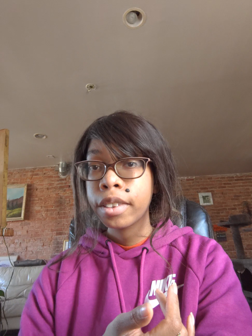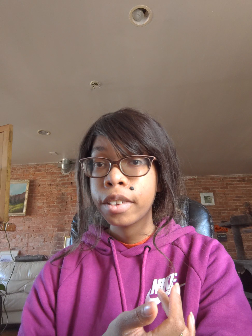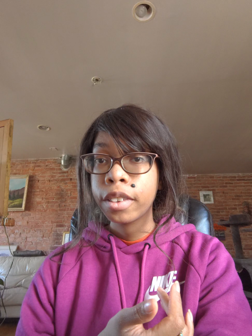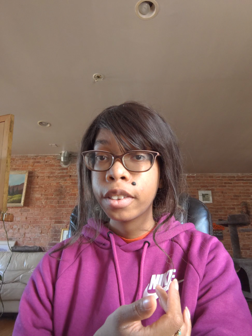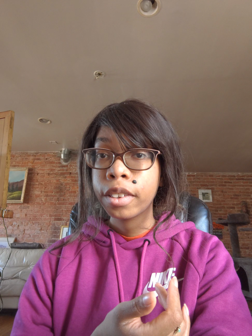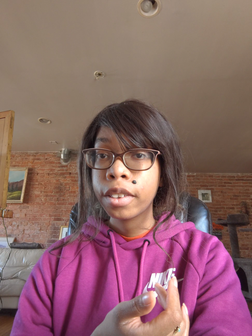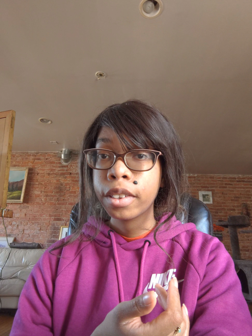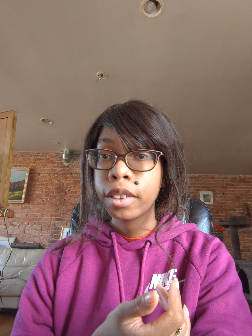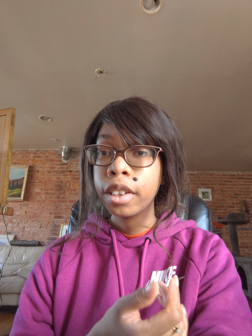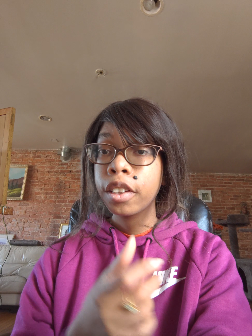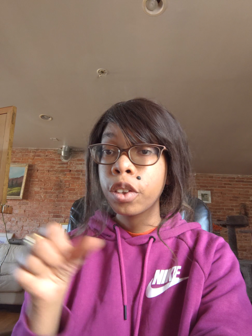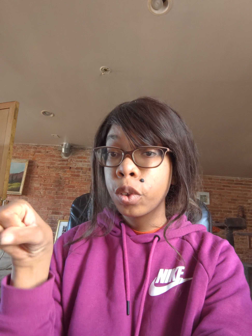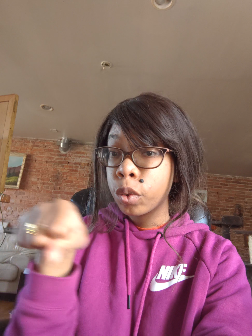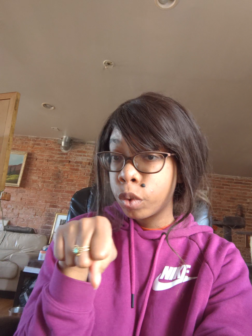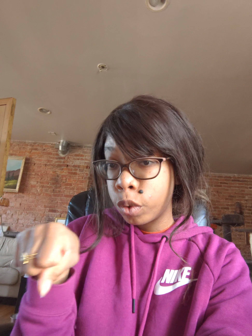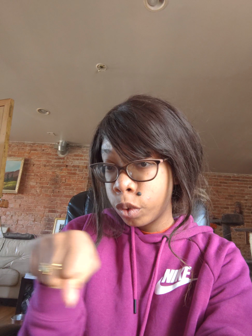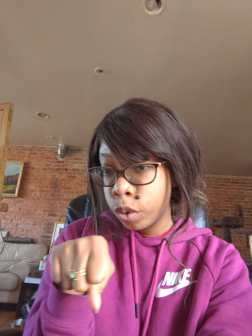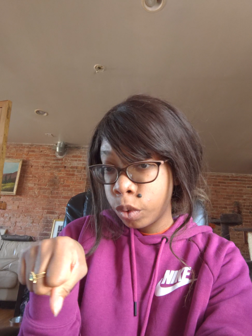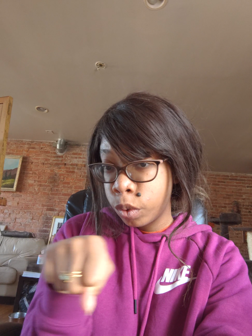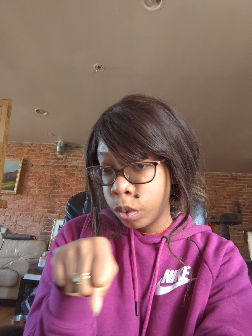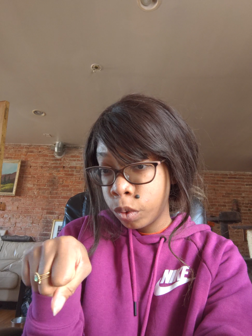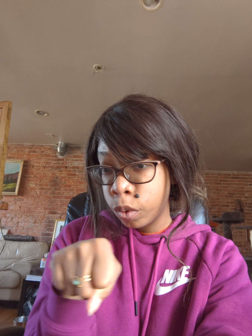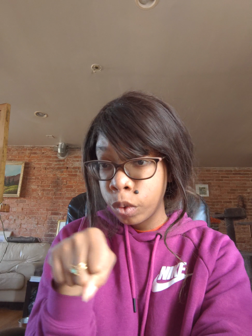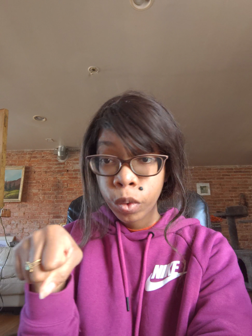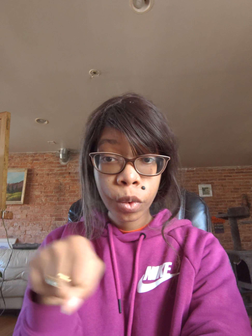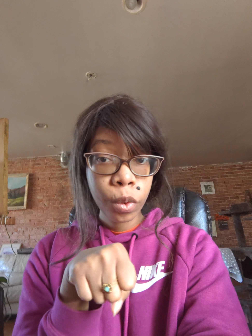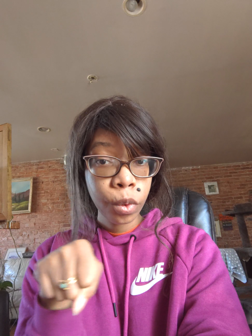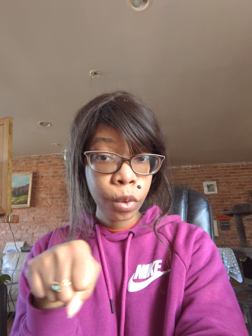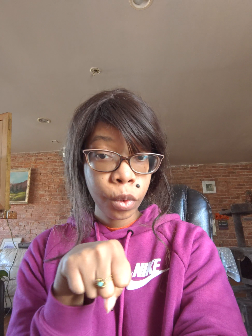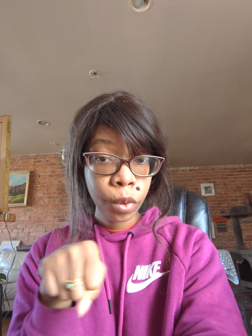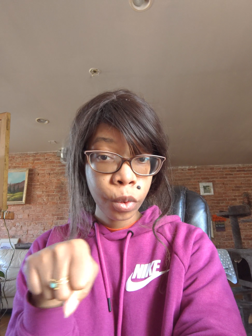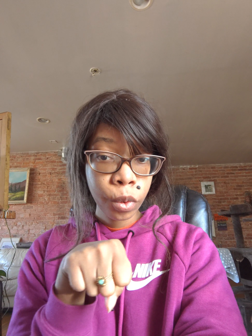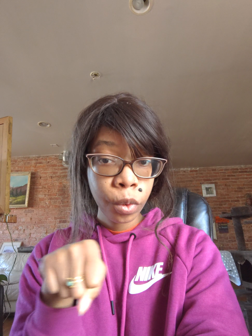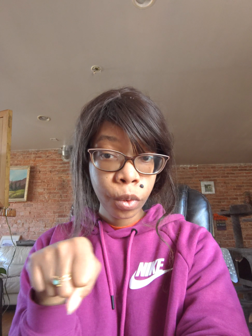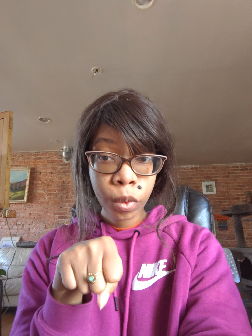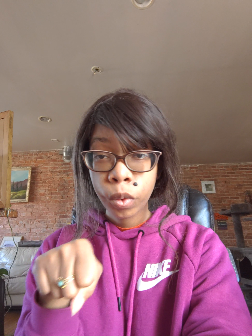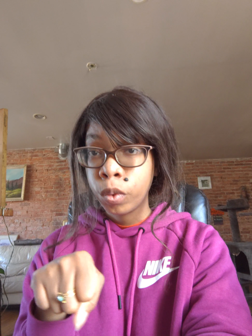shoe